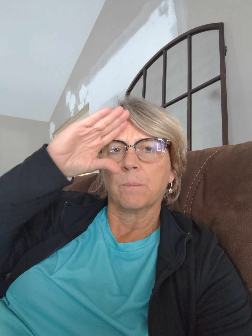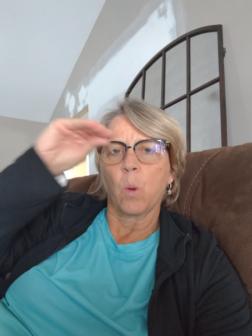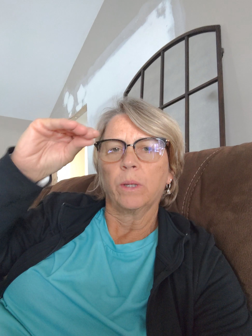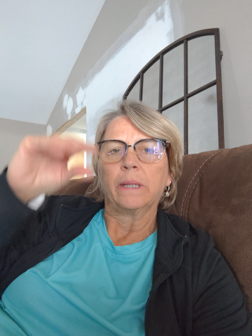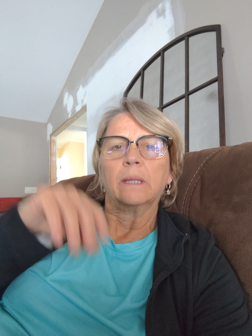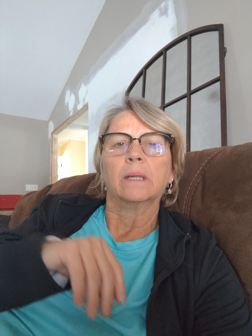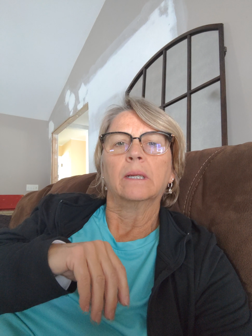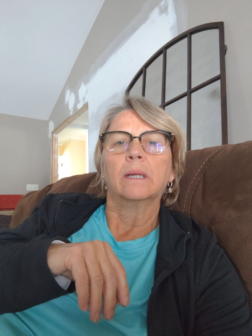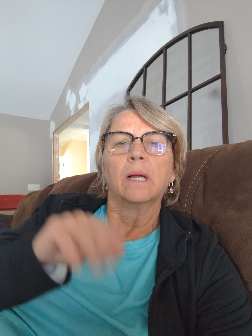boy